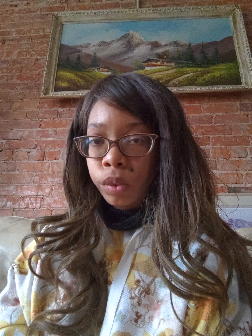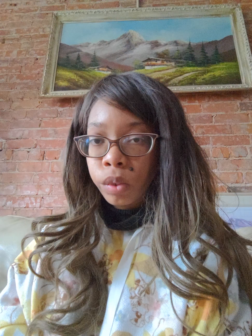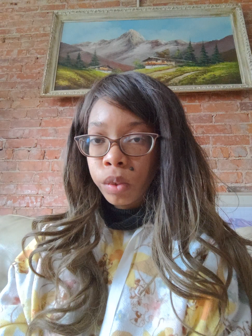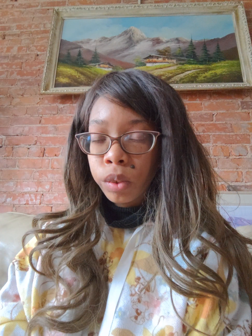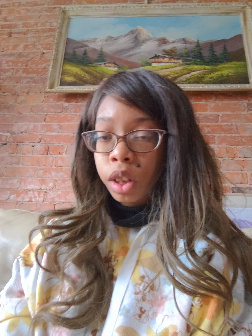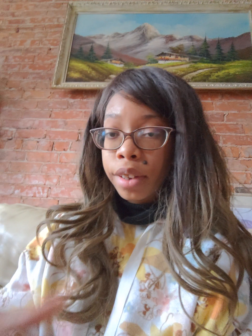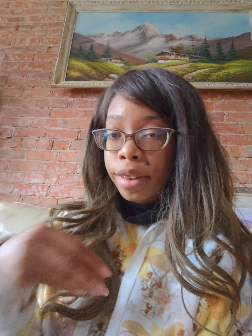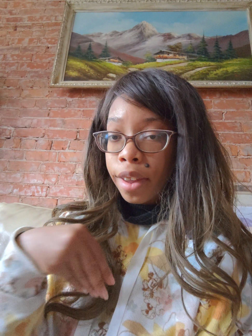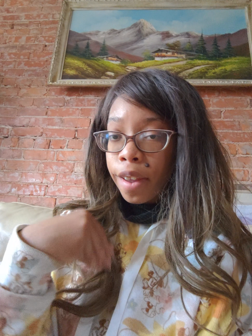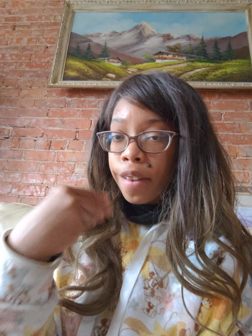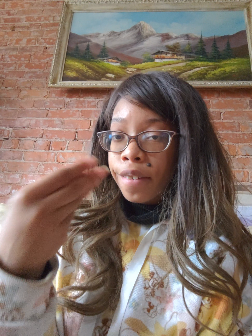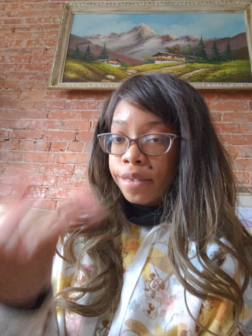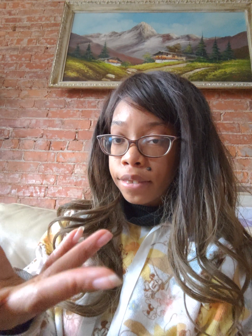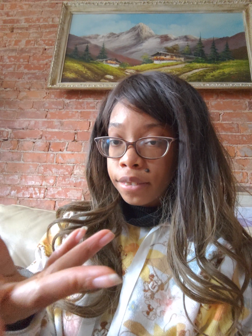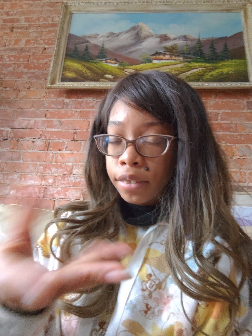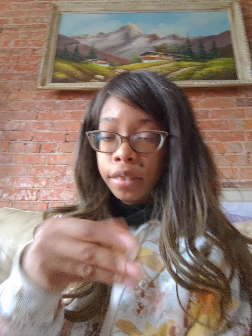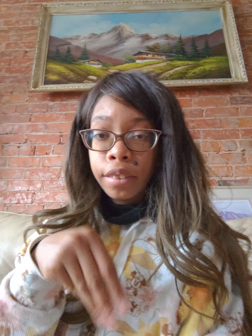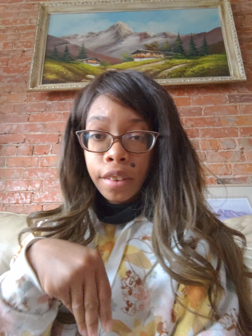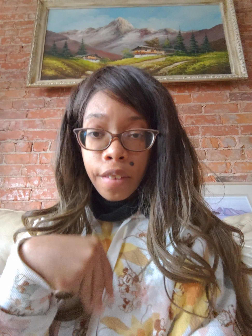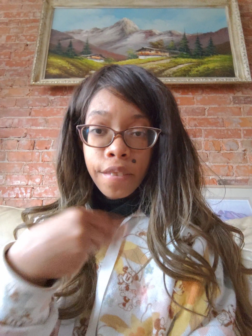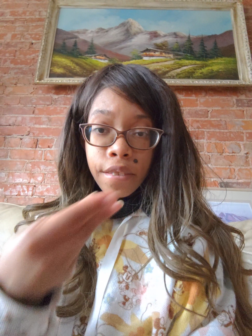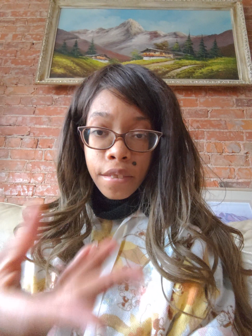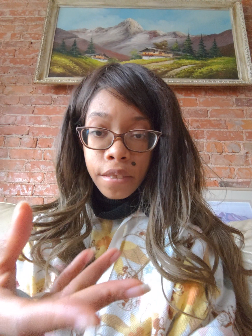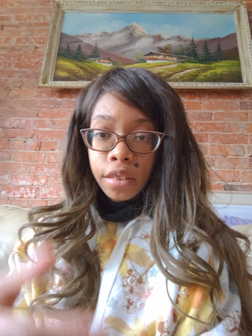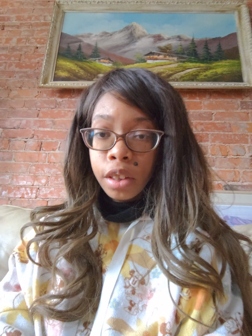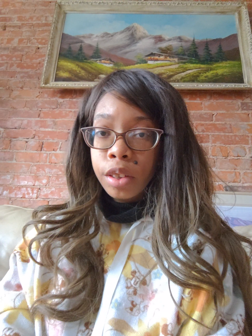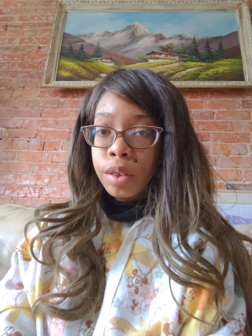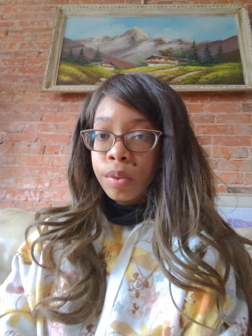give